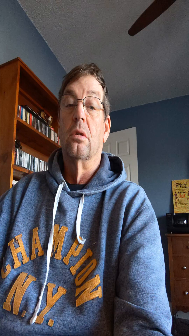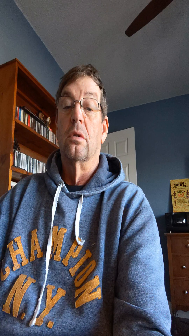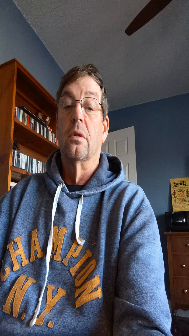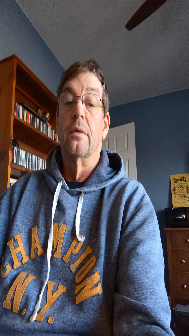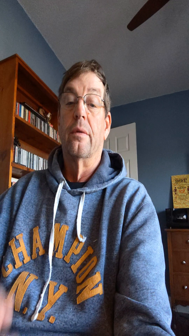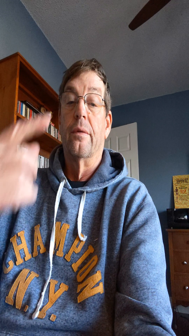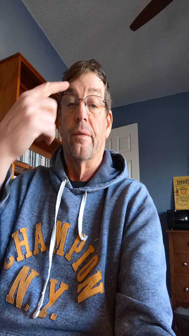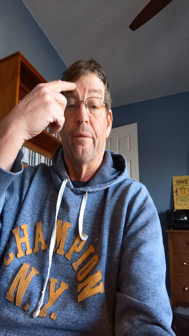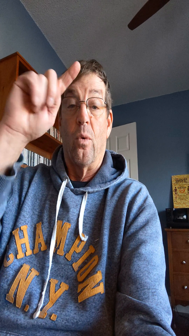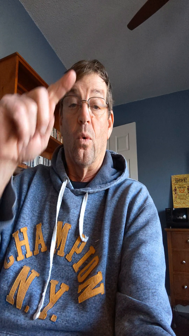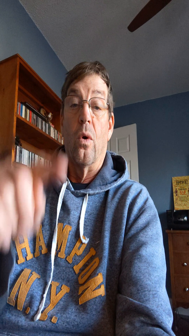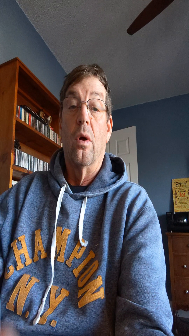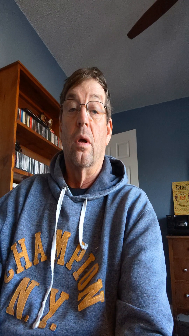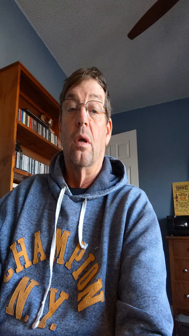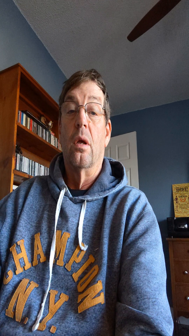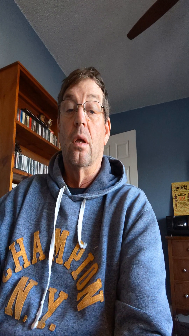for